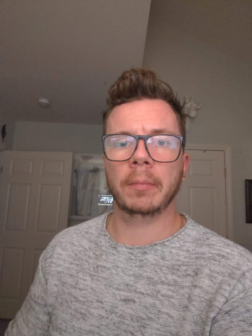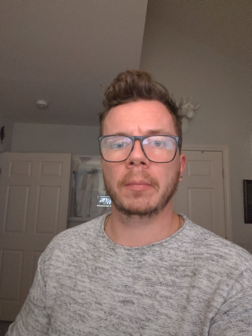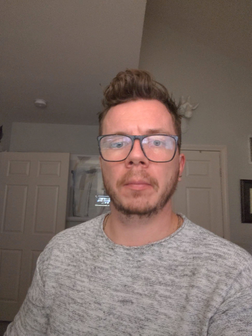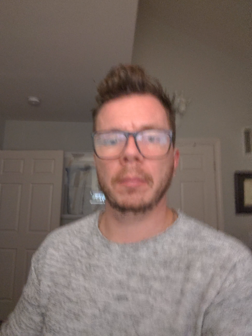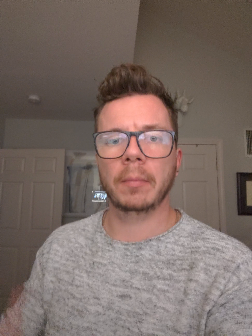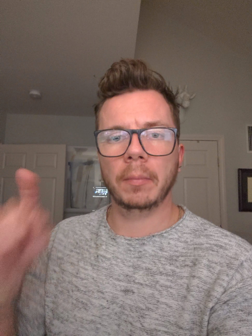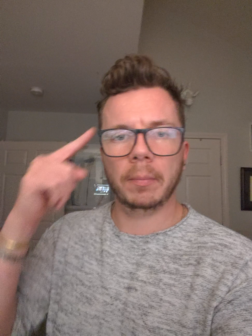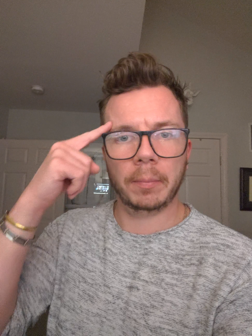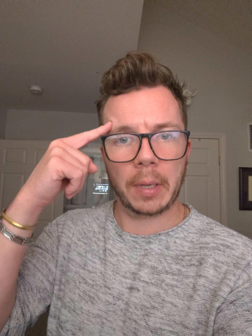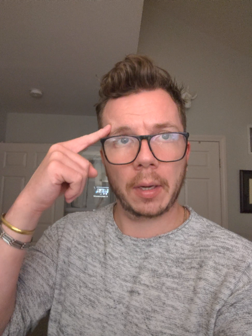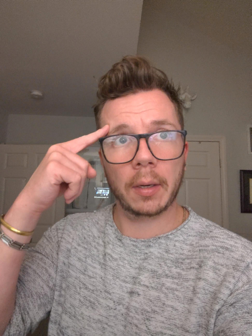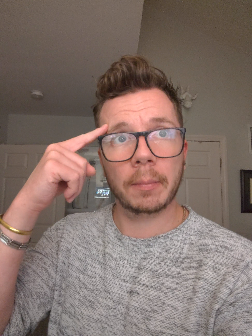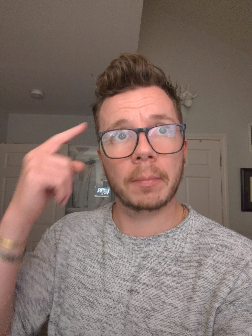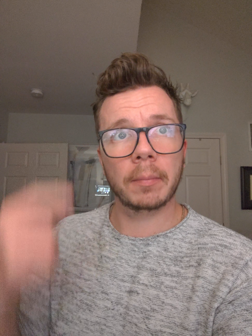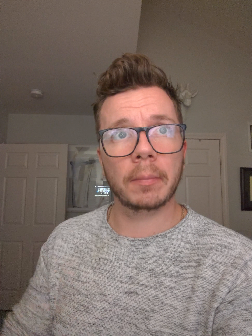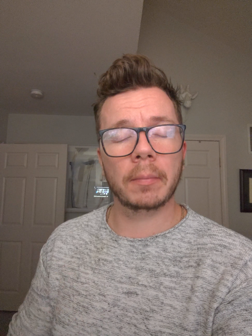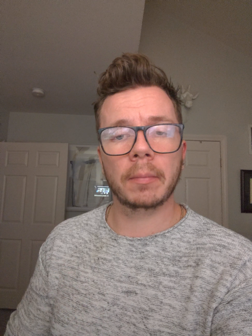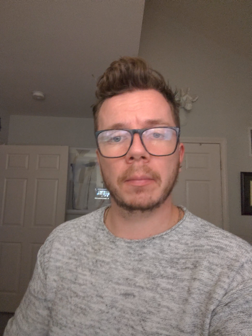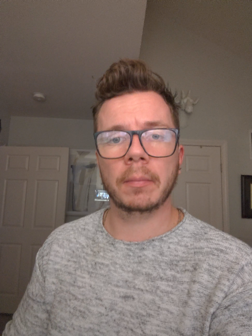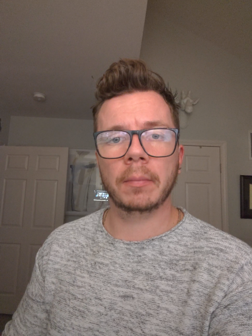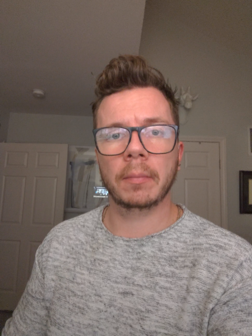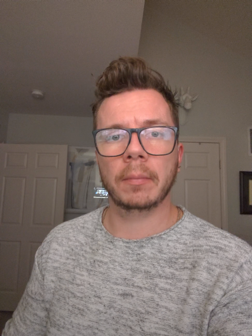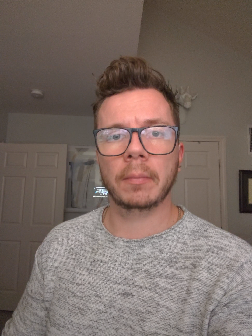penny